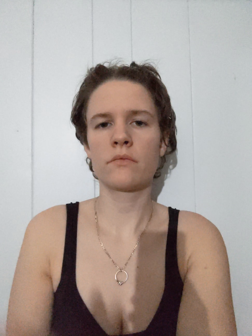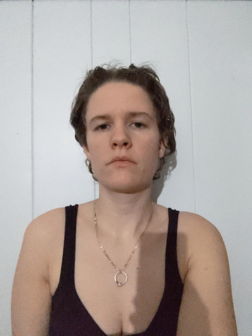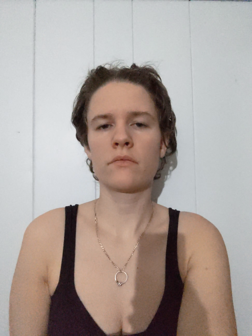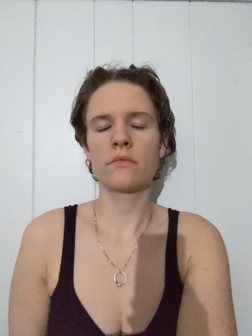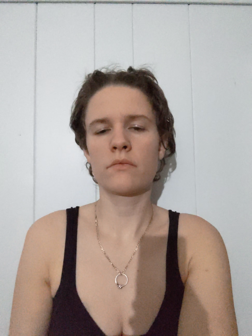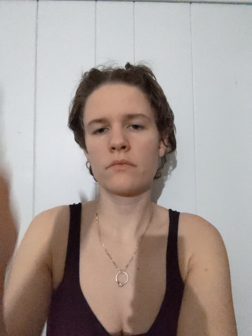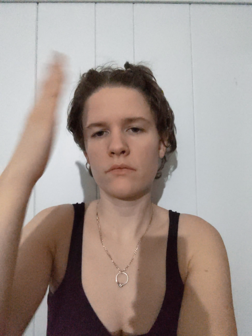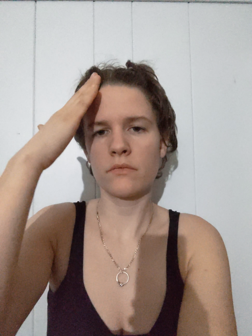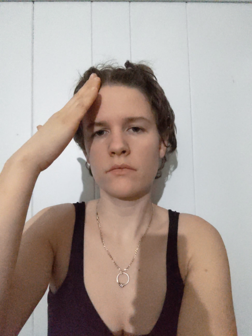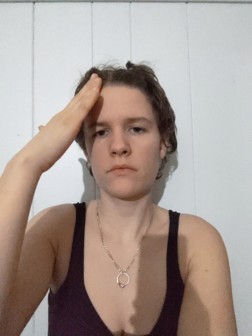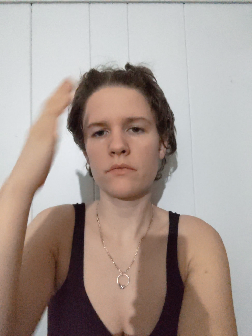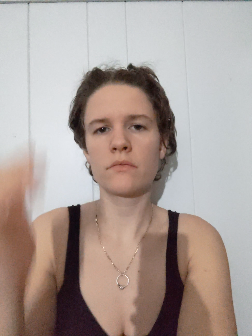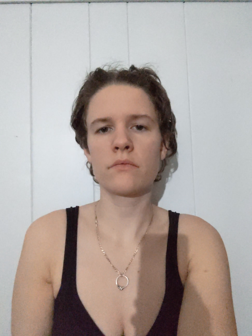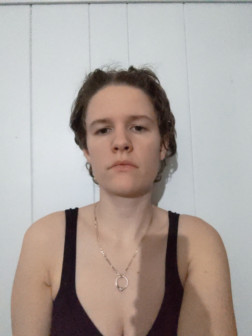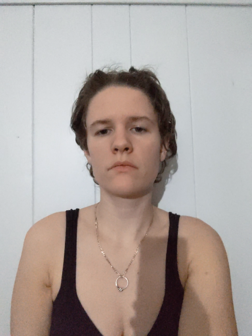hat